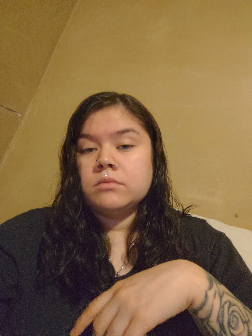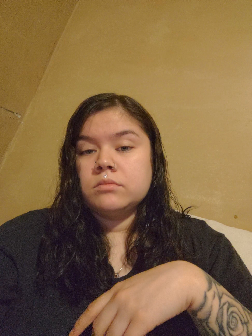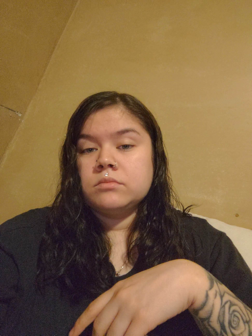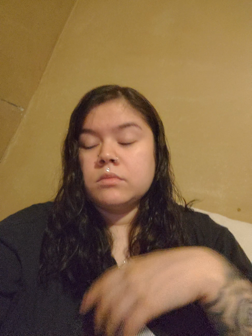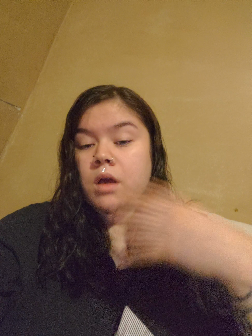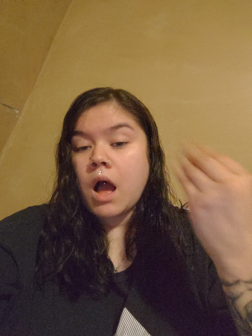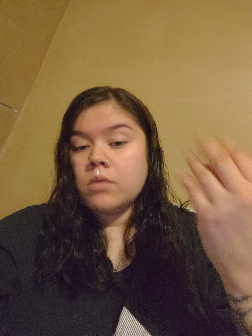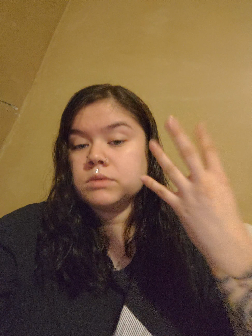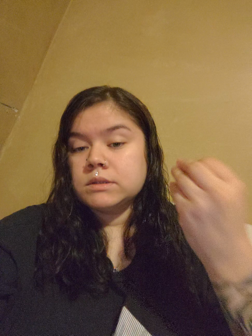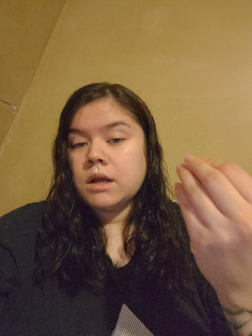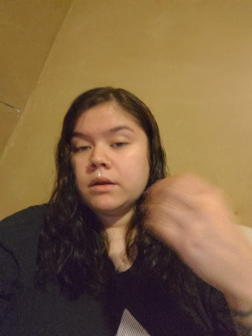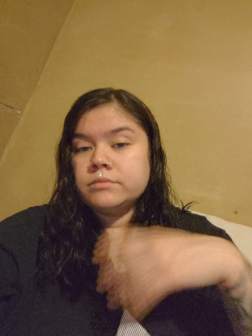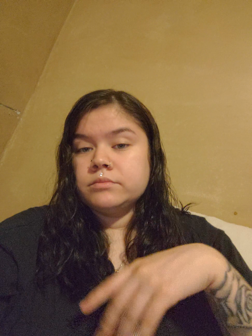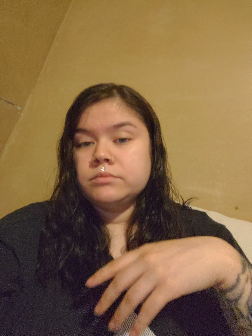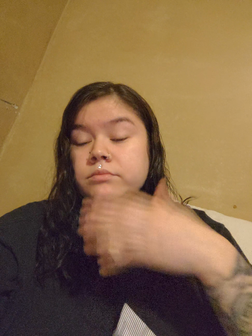outside